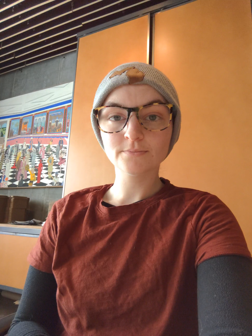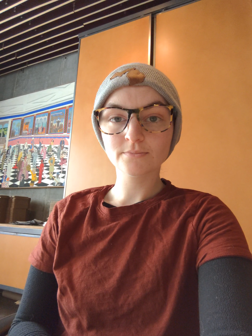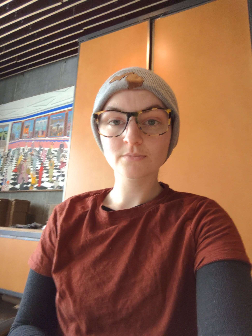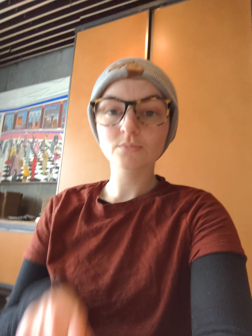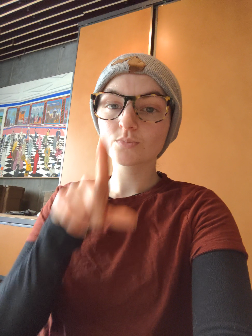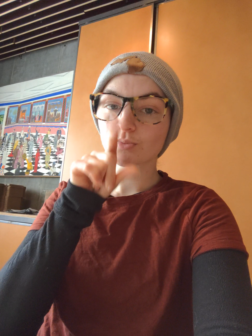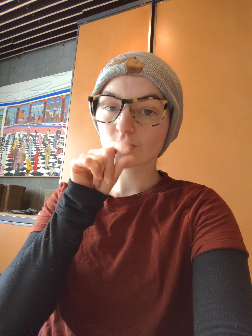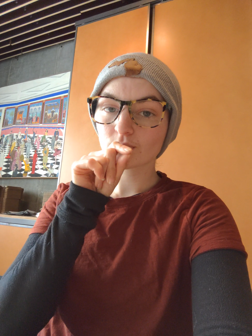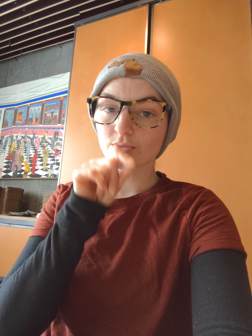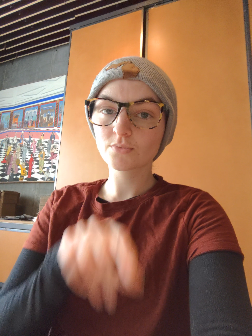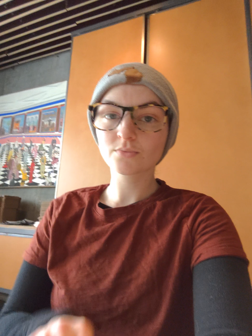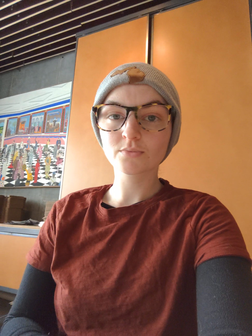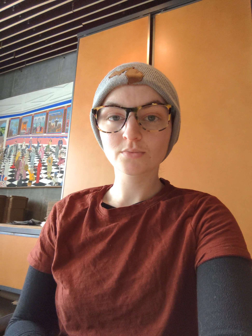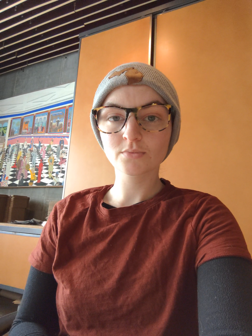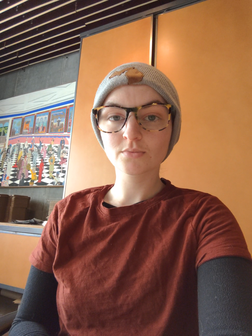bird